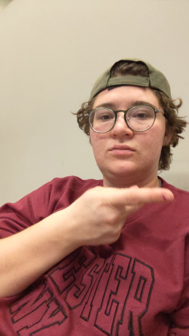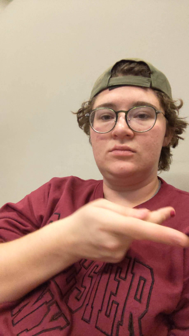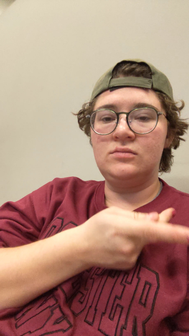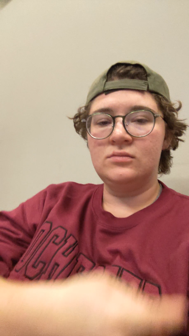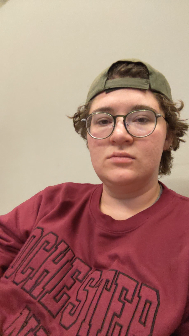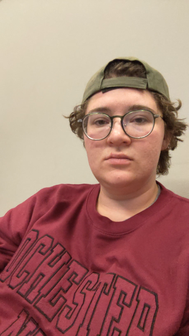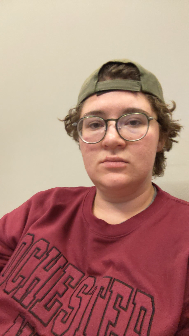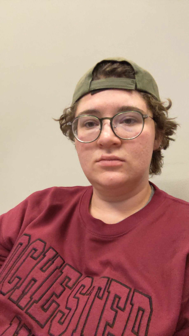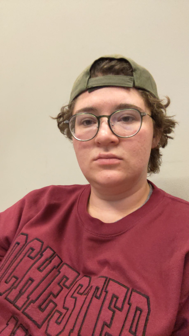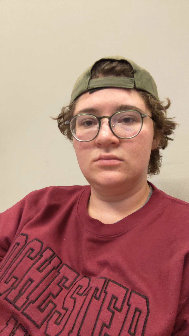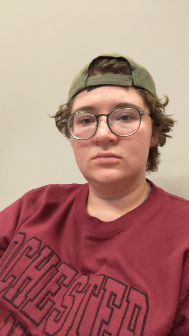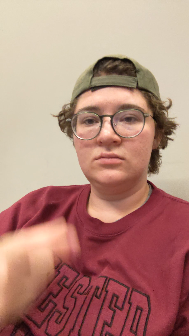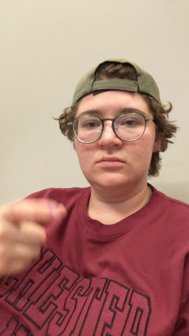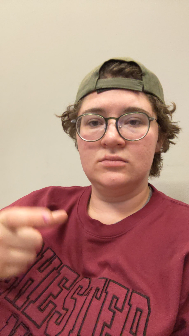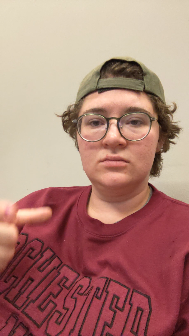plate